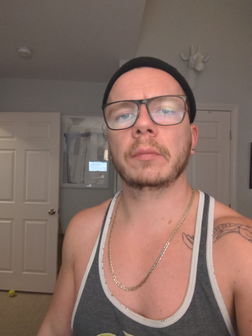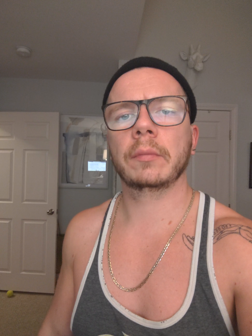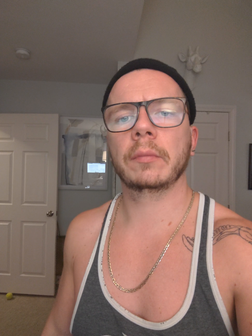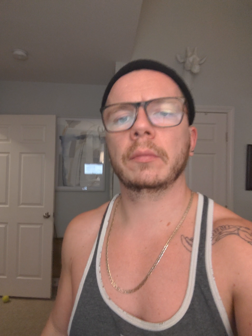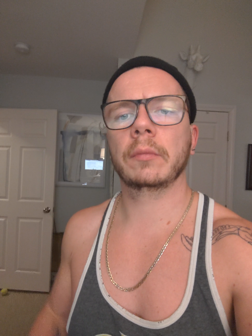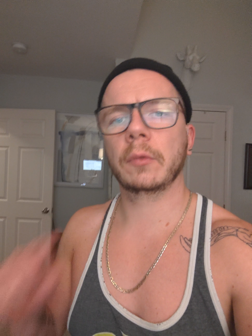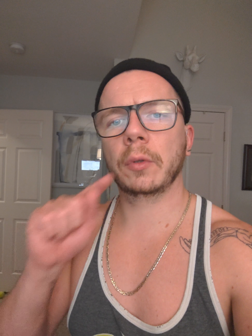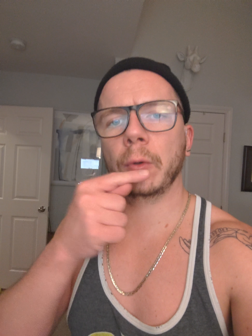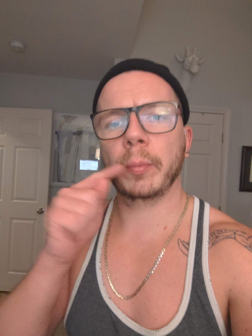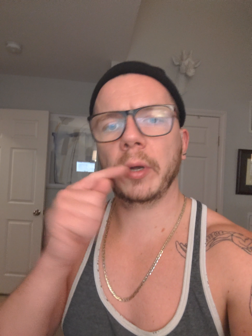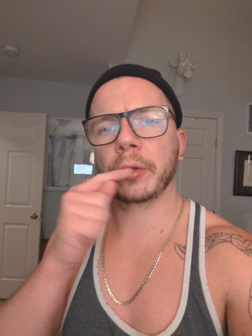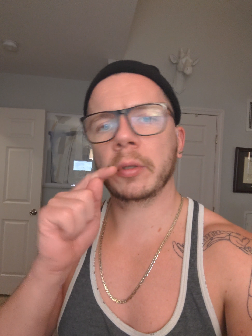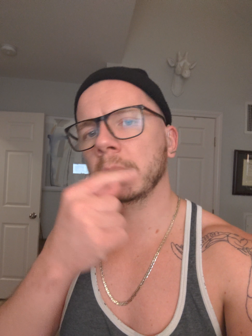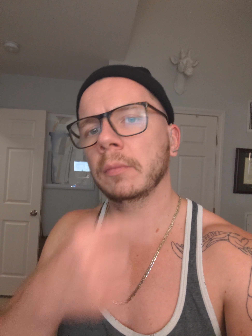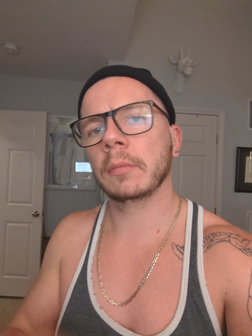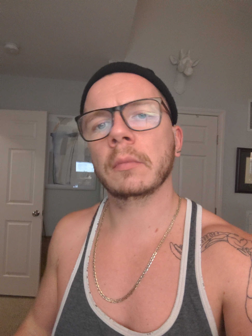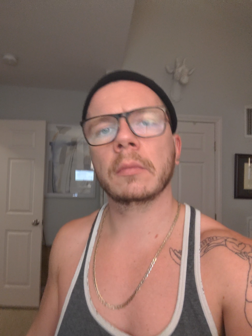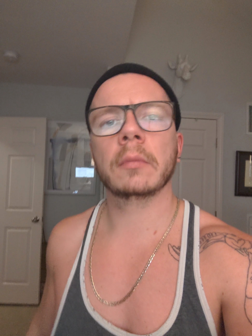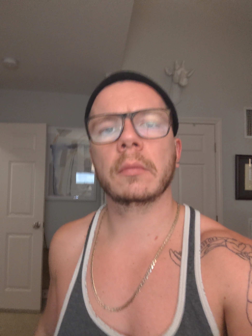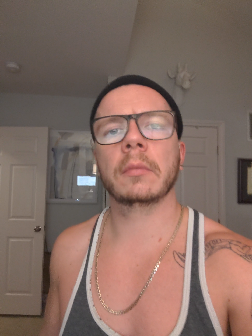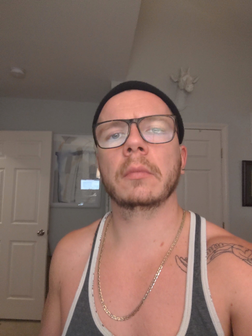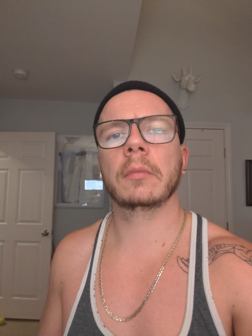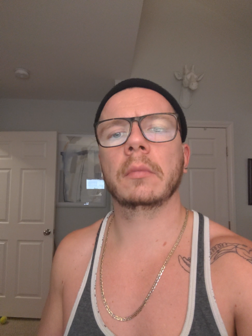toothbrush